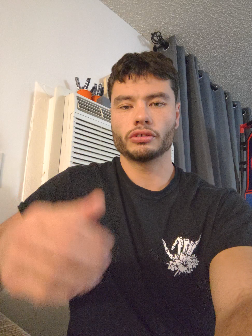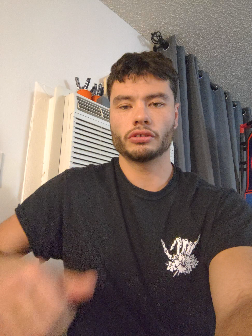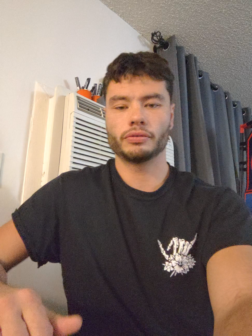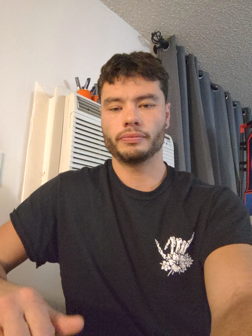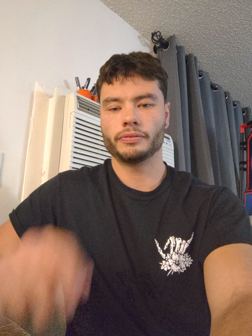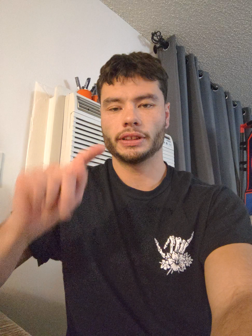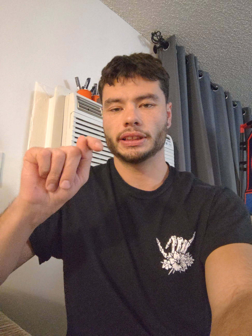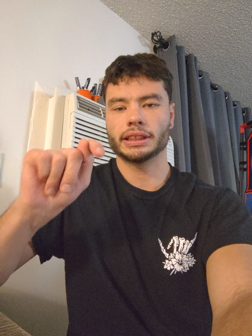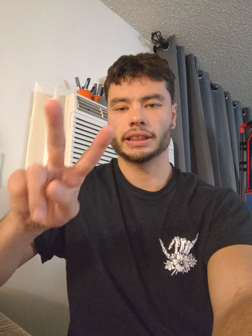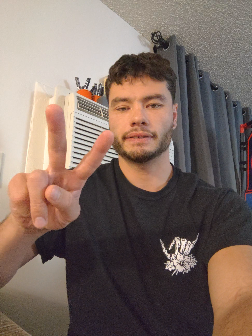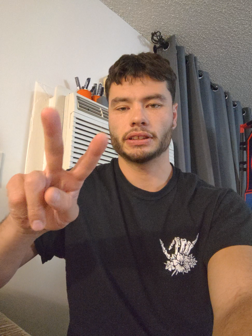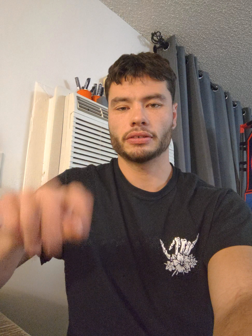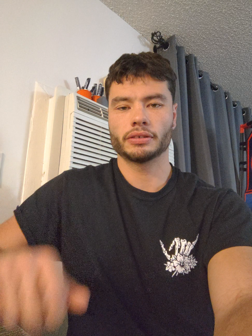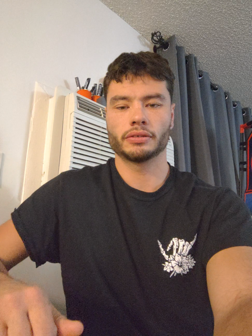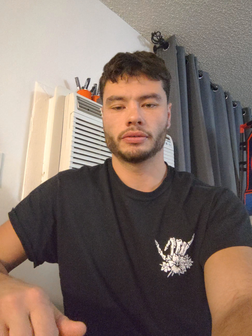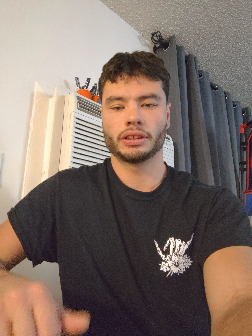TV